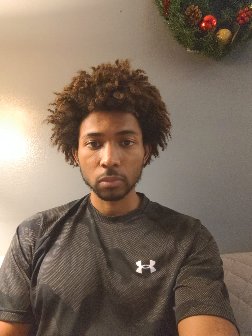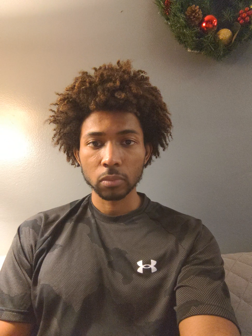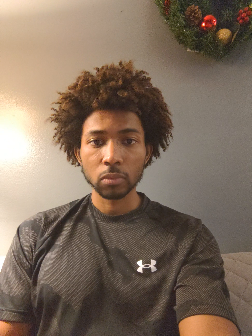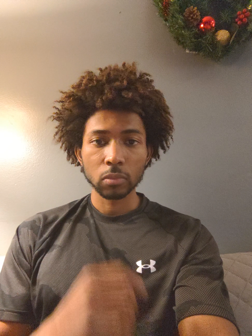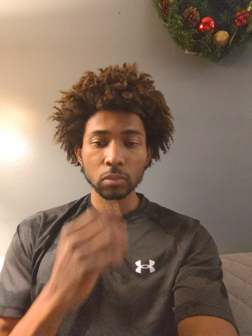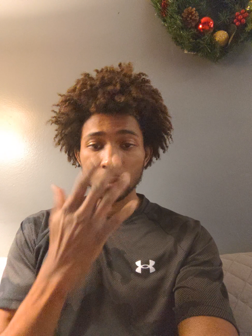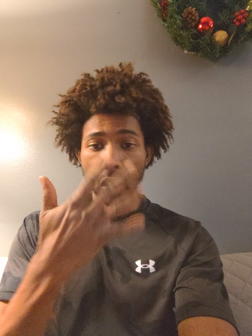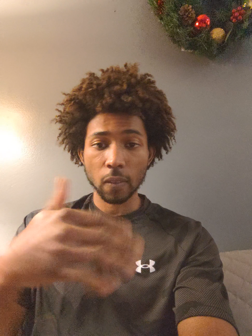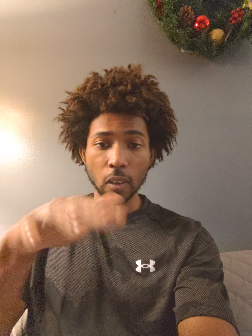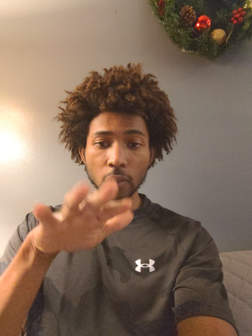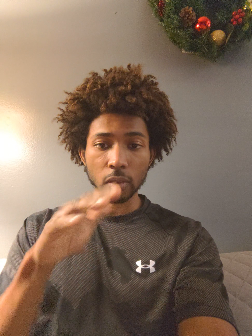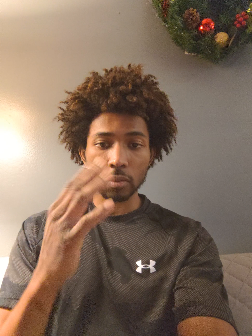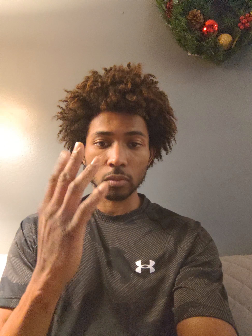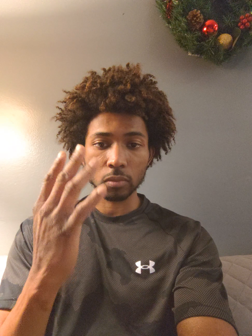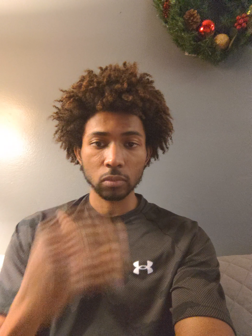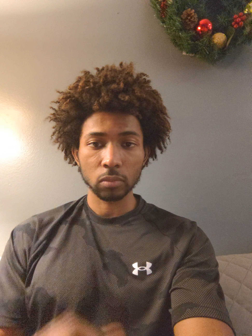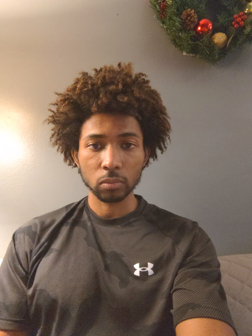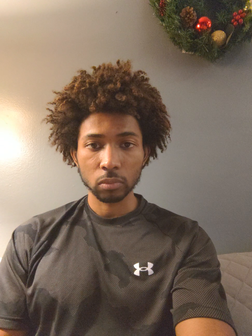mitten